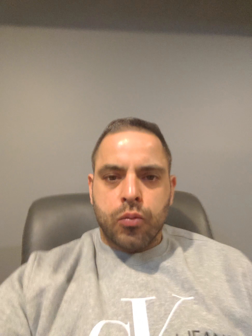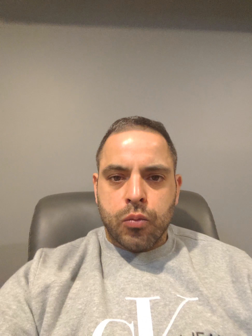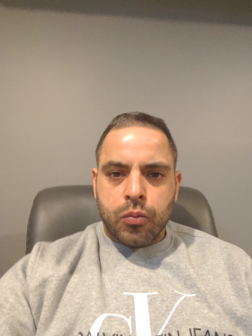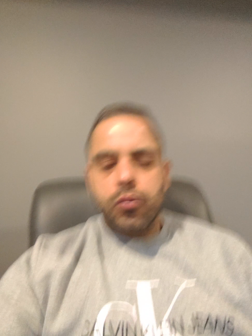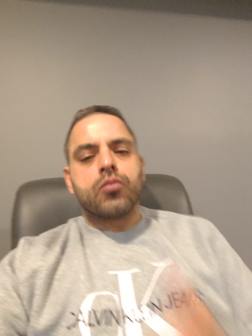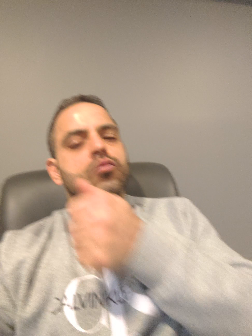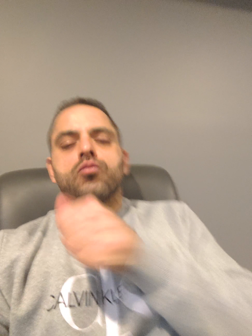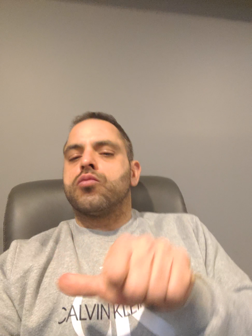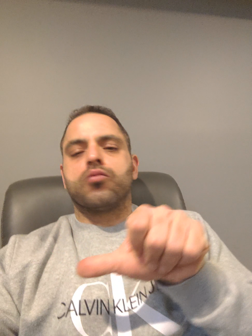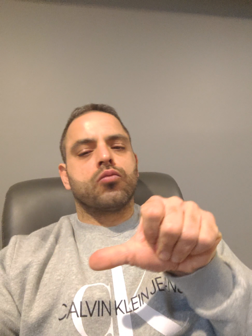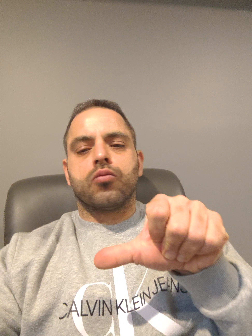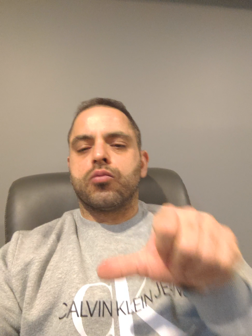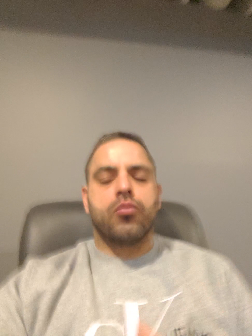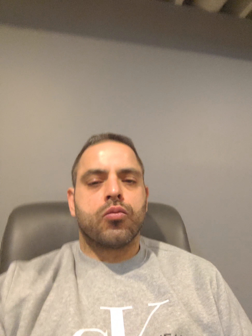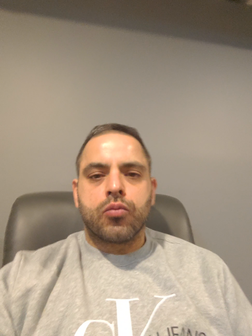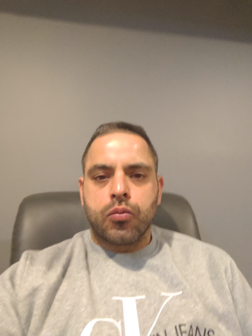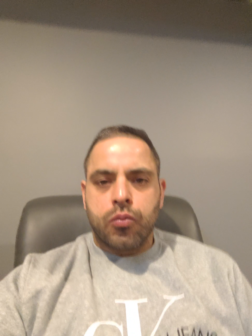any